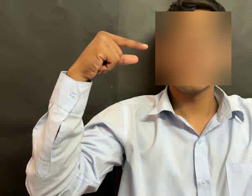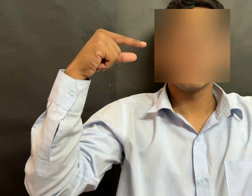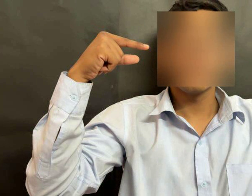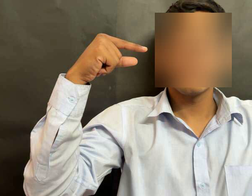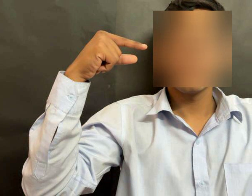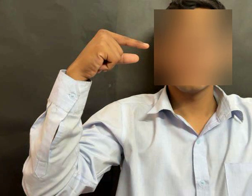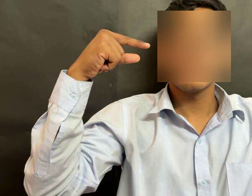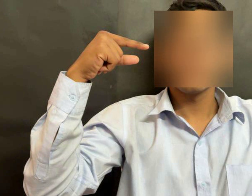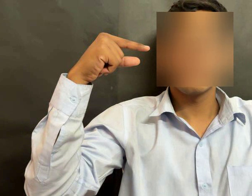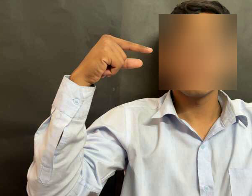G